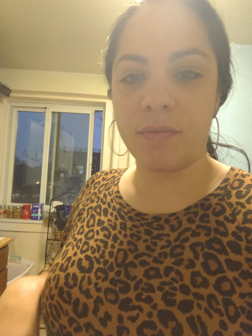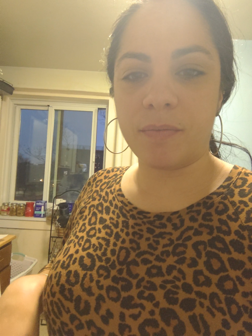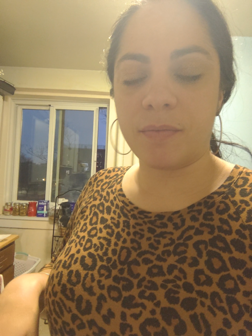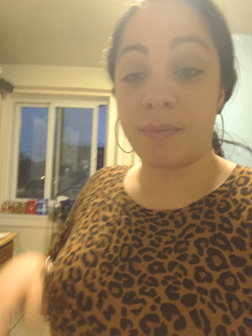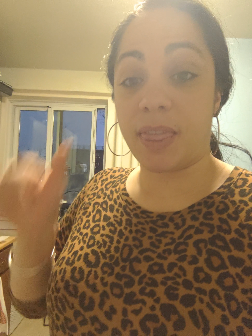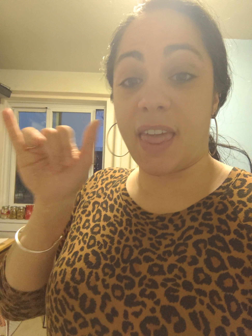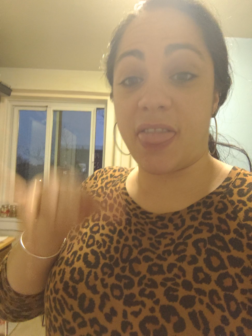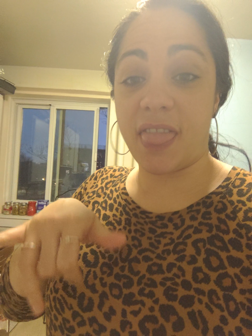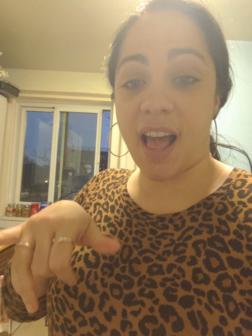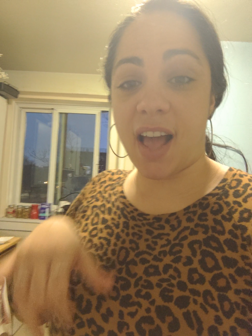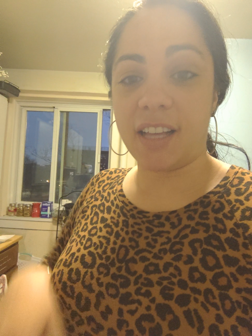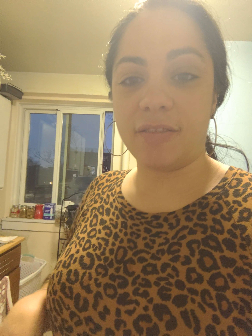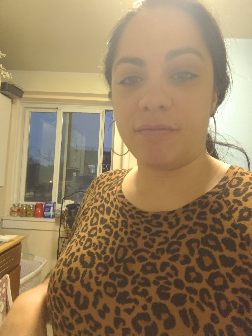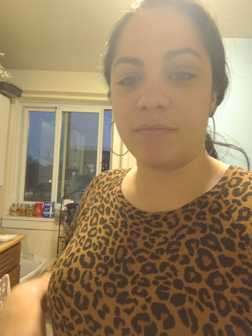that